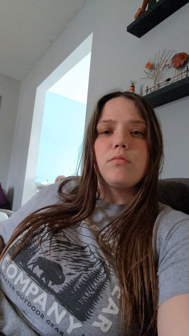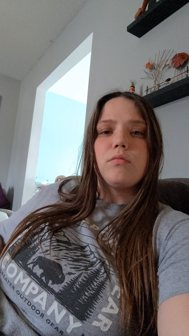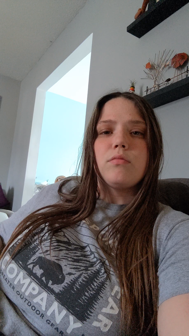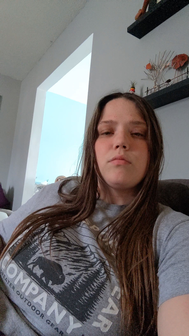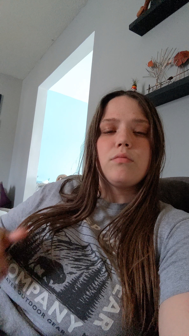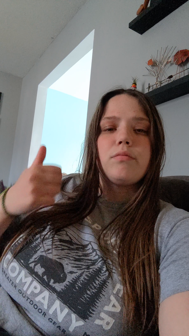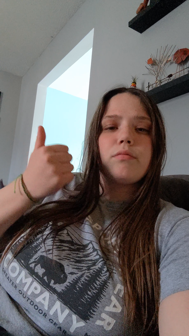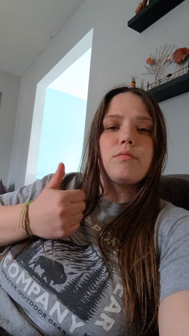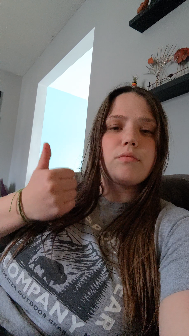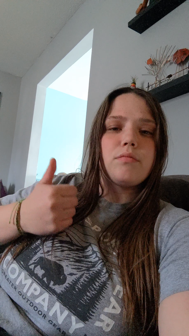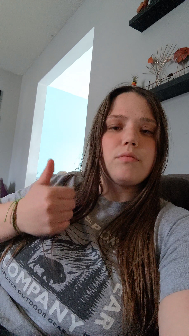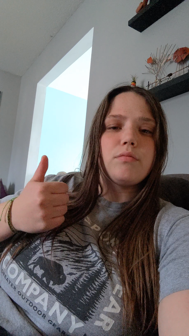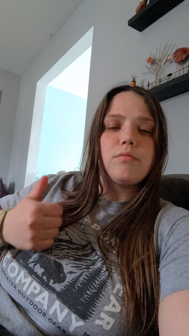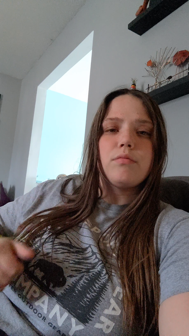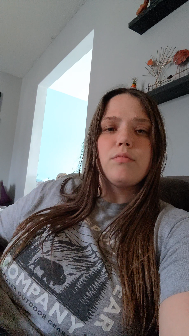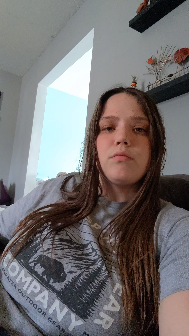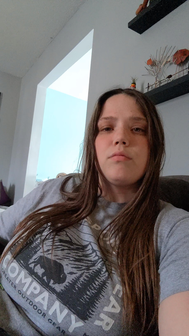help